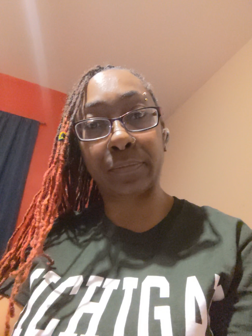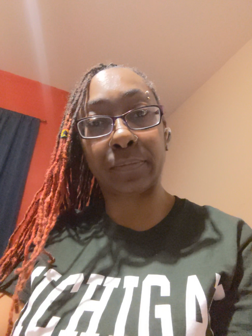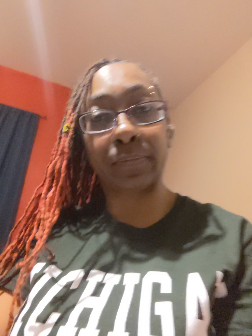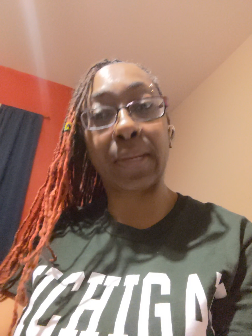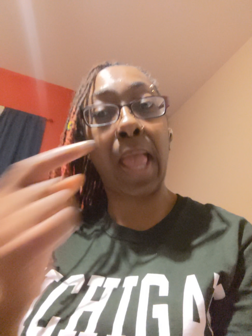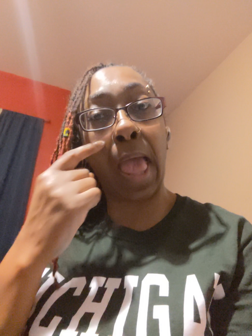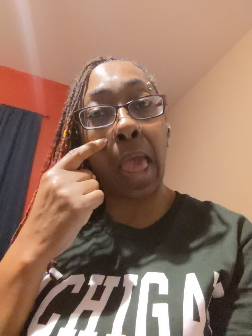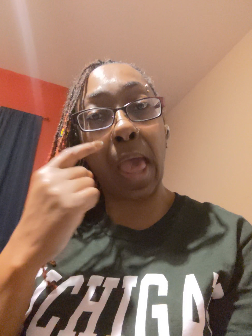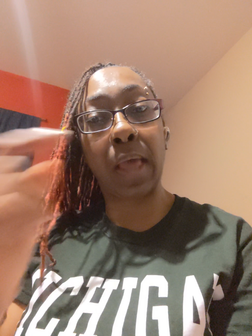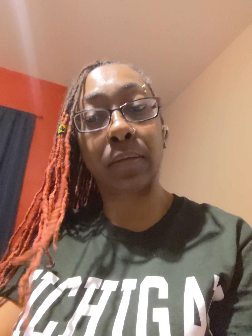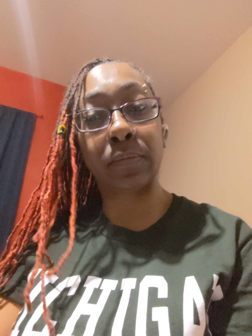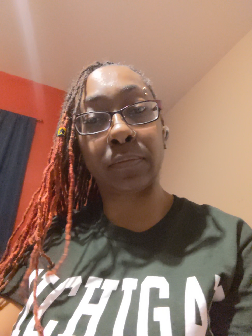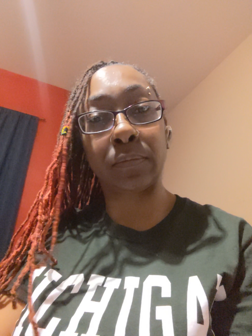eye